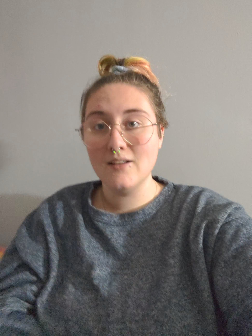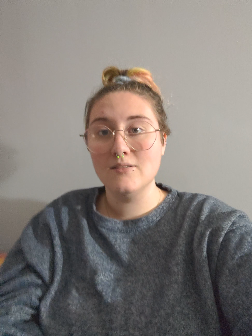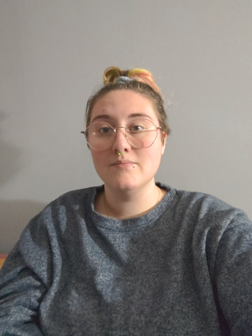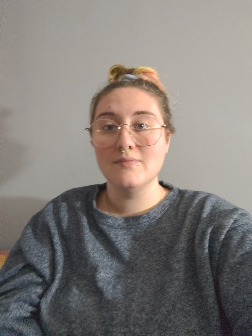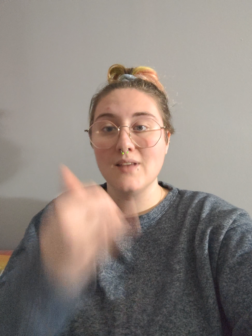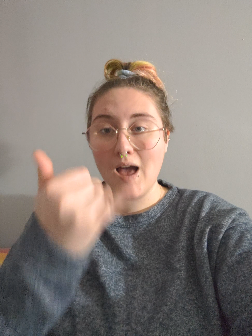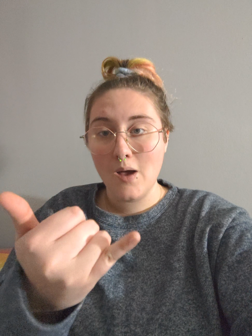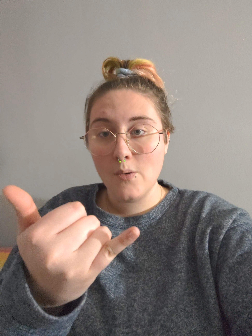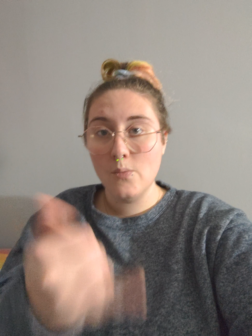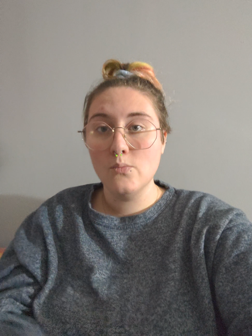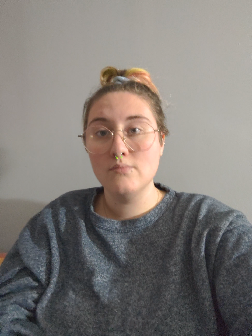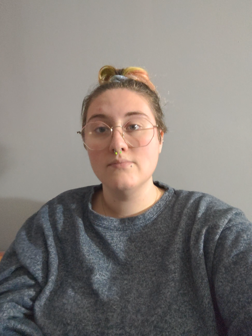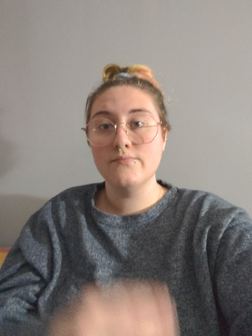now